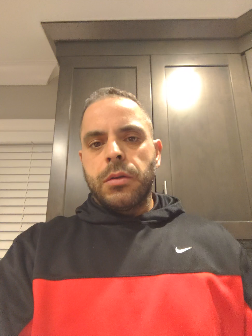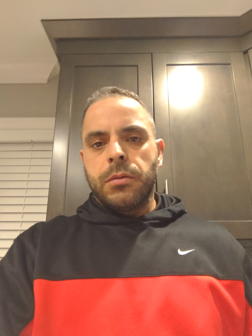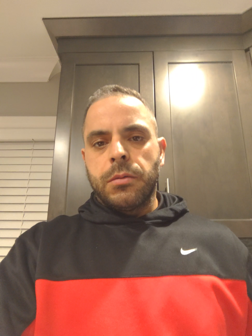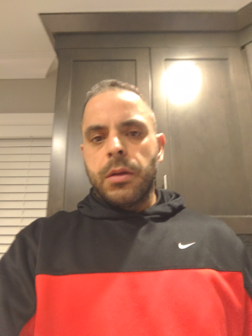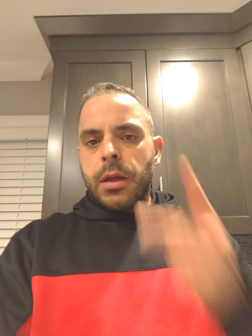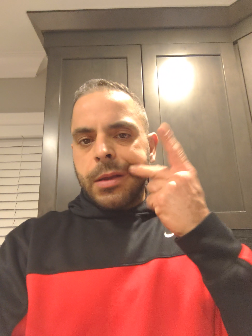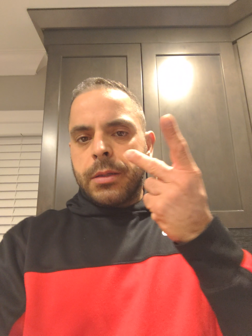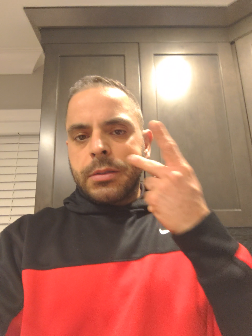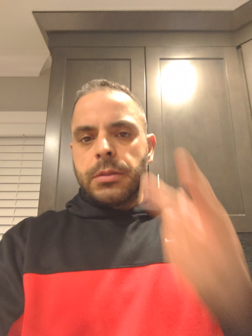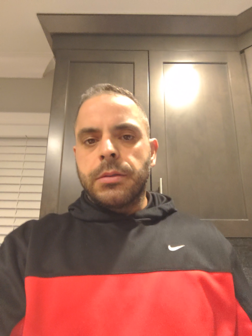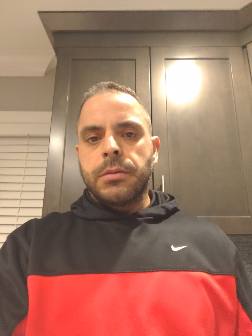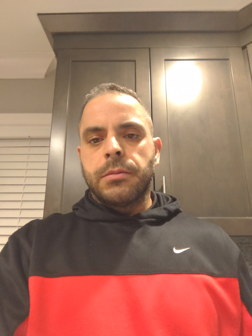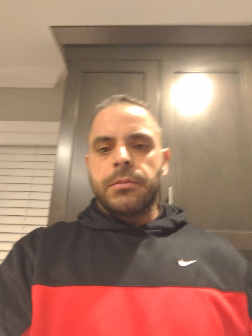kitty